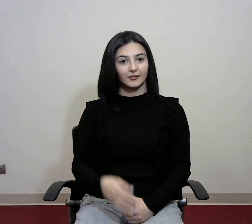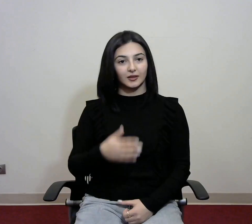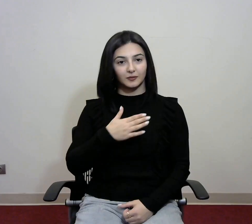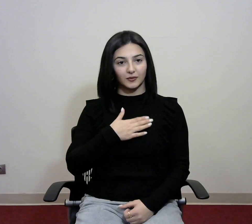mən